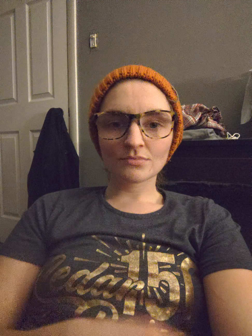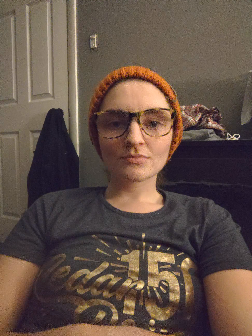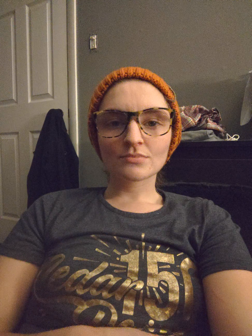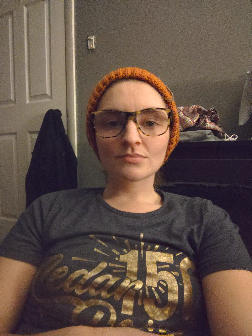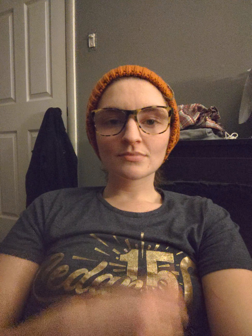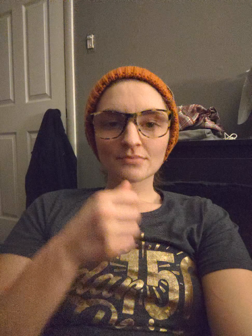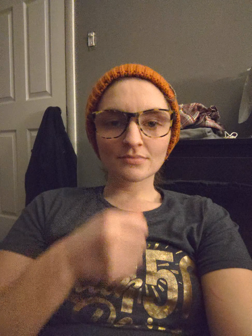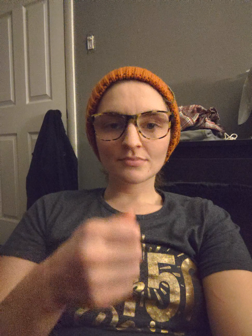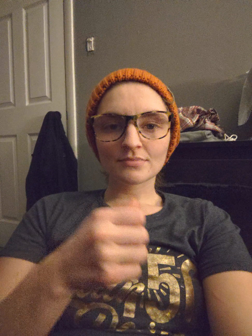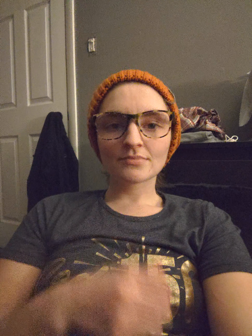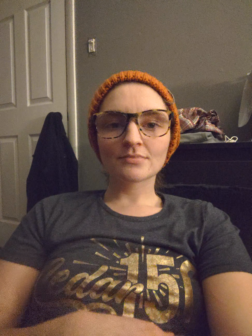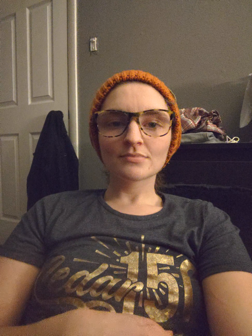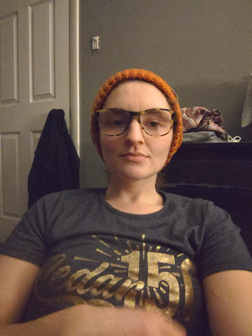hide